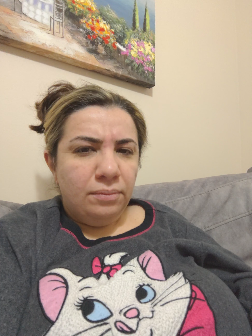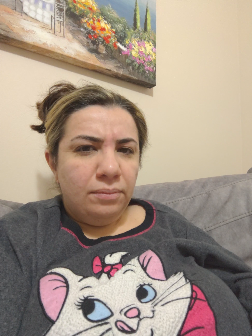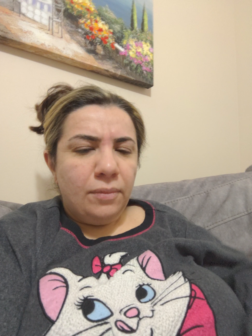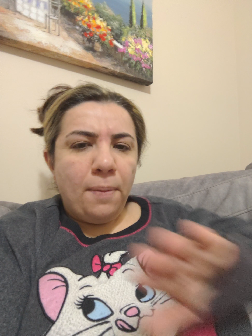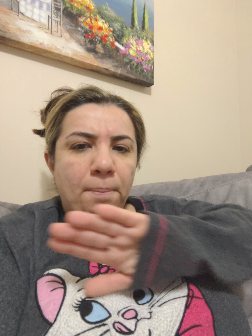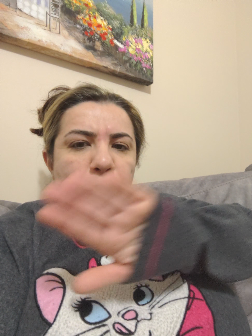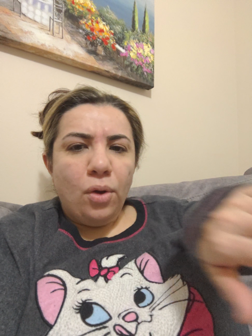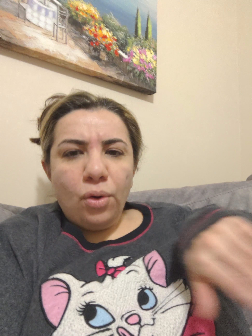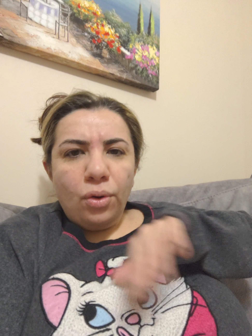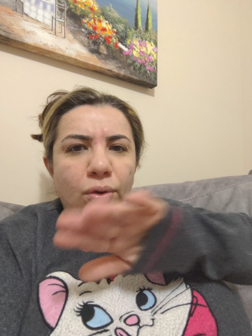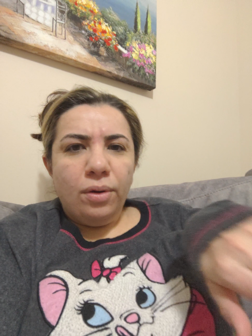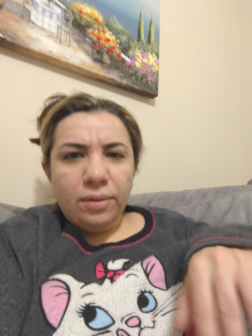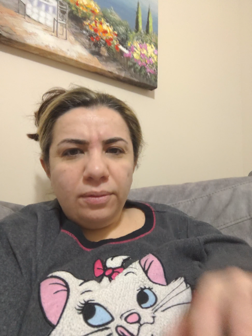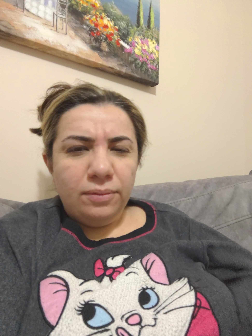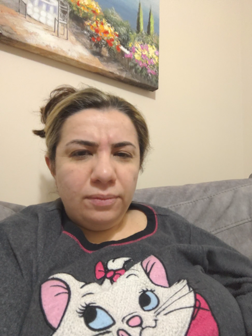pool